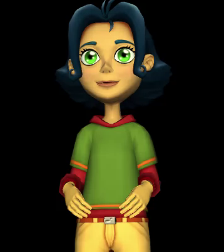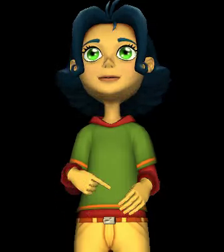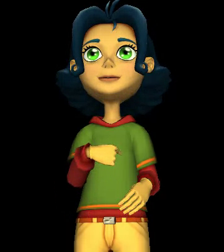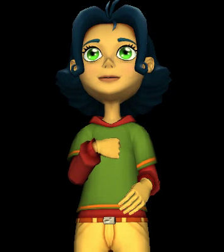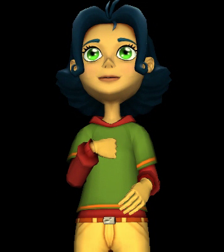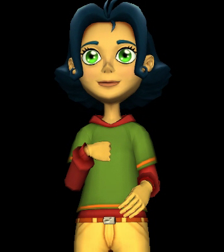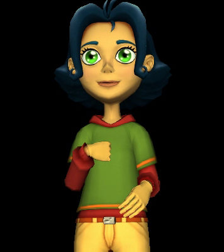أنا